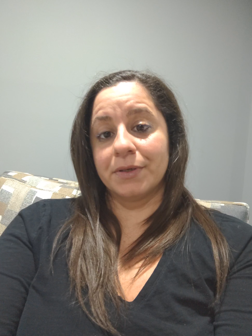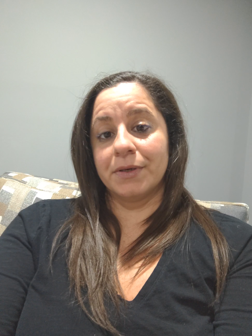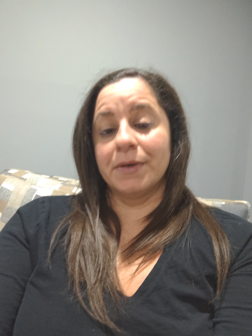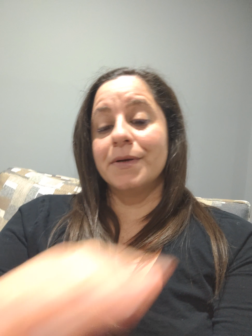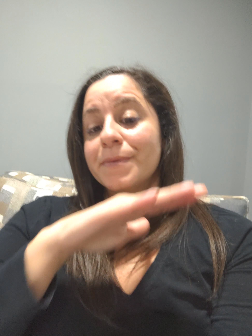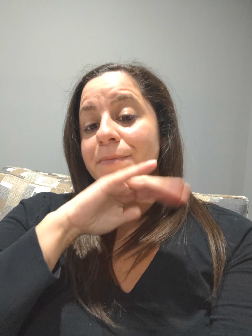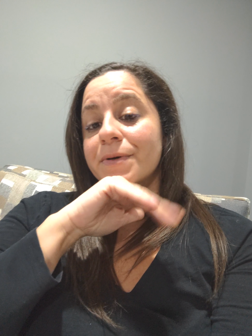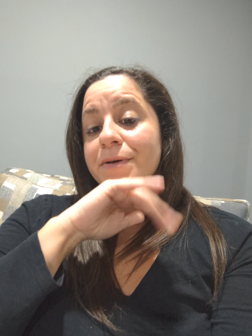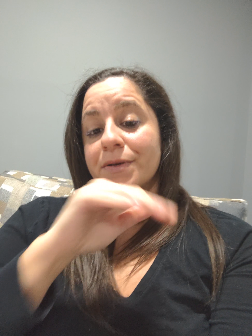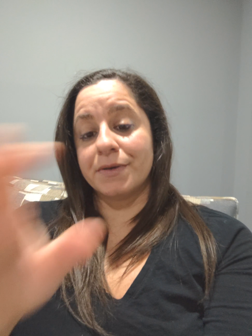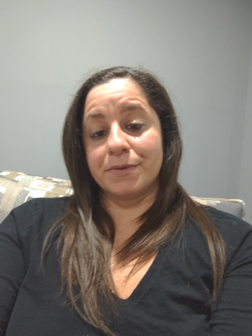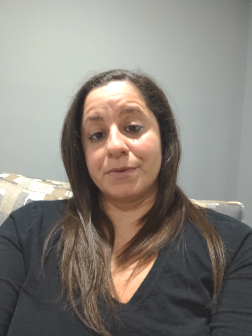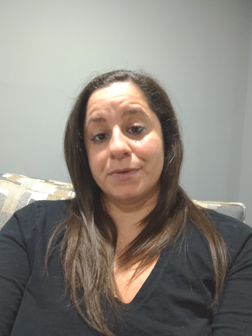pig